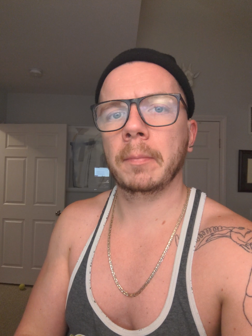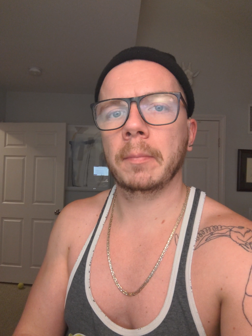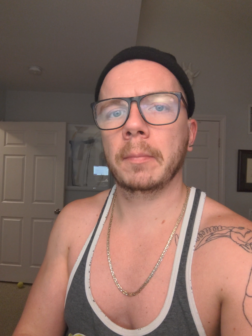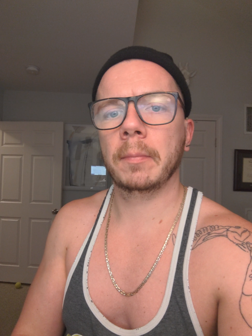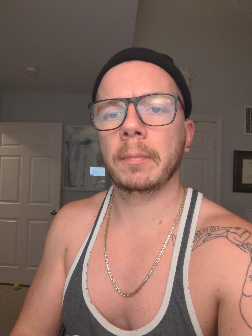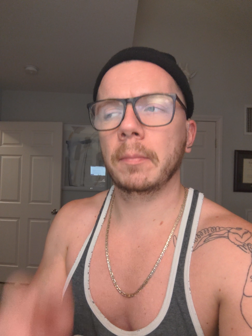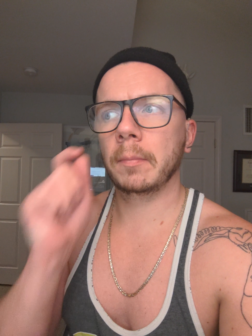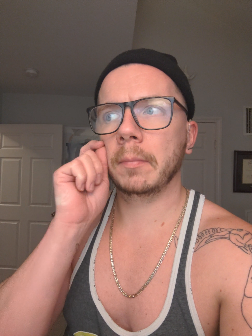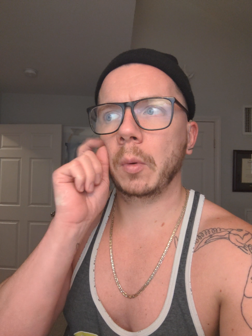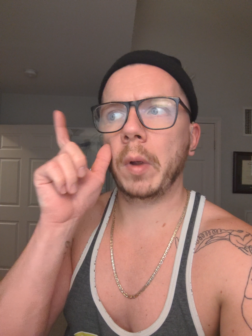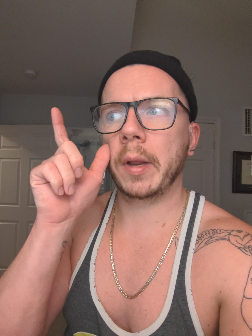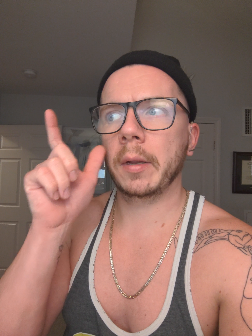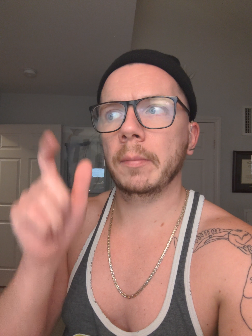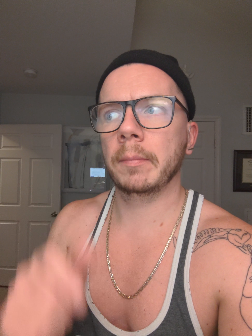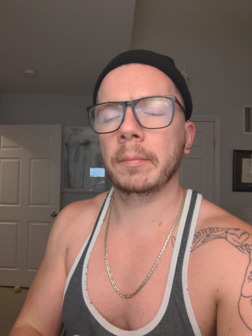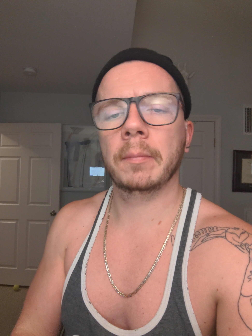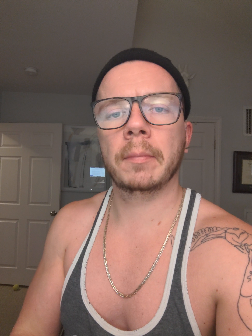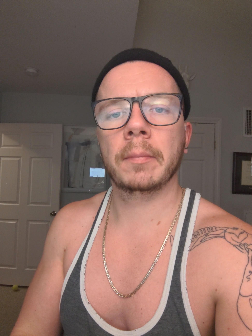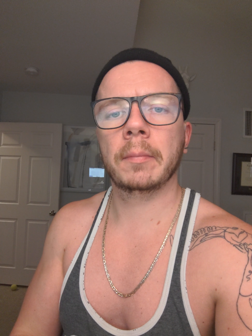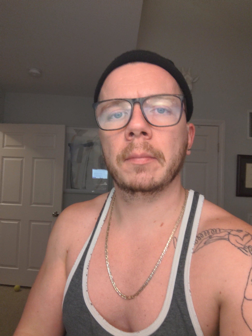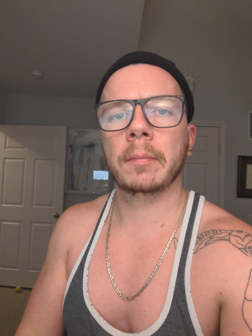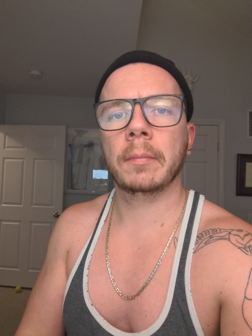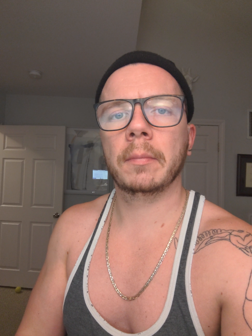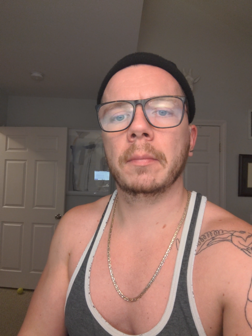awake